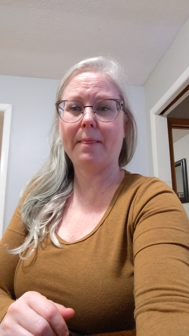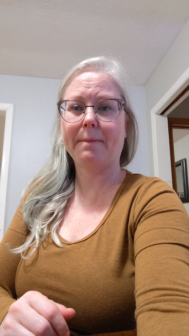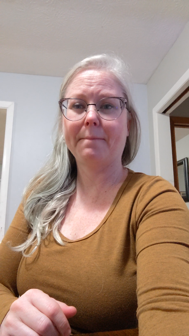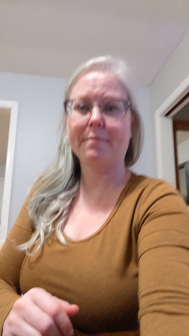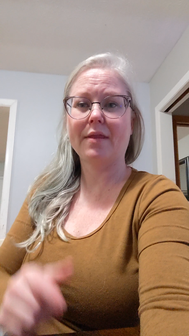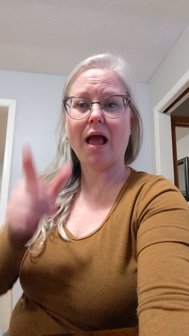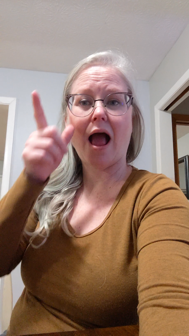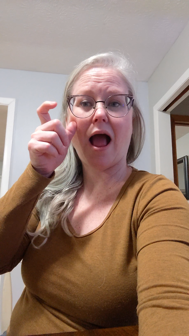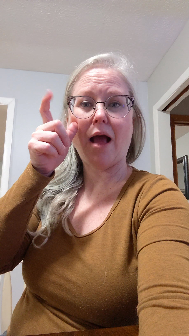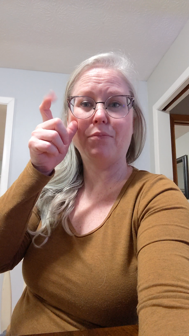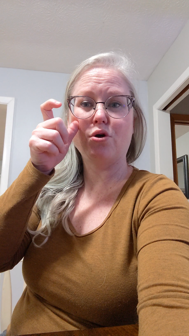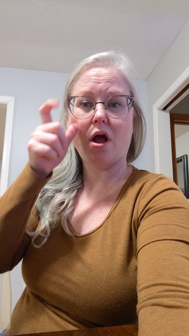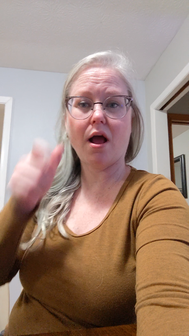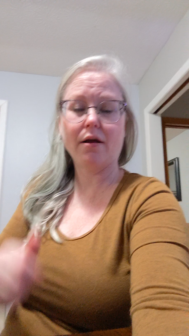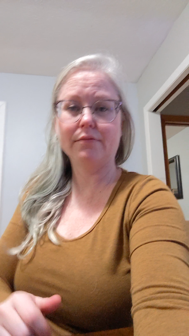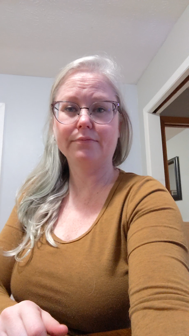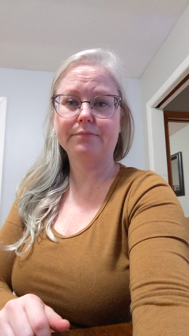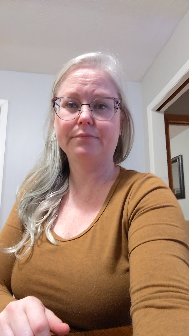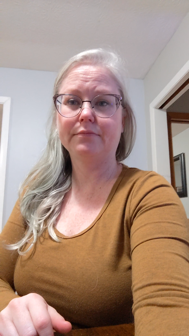camera